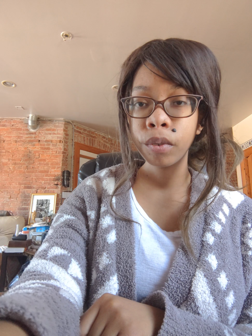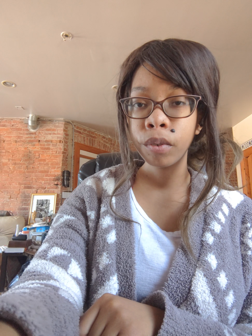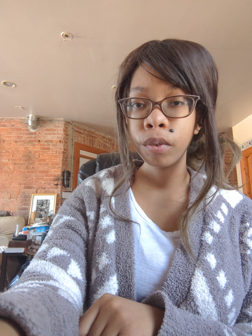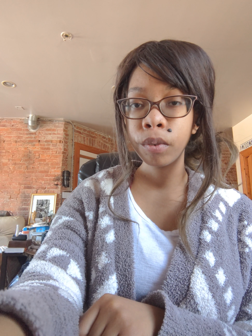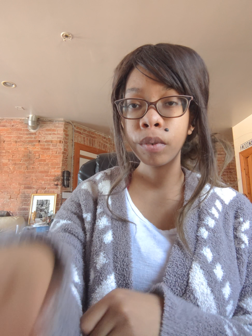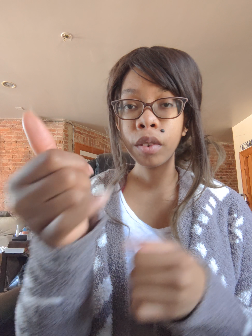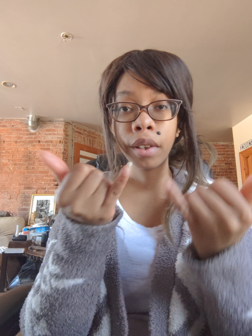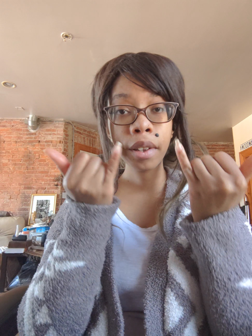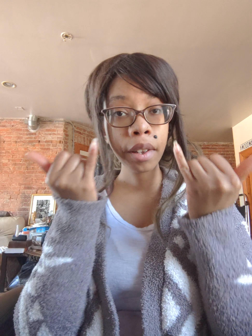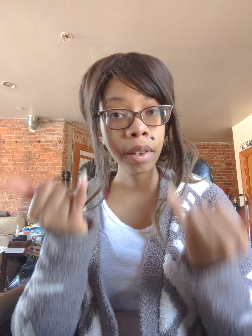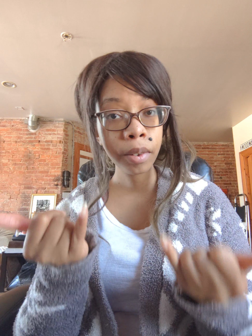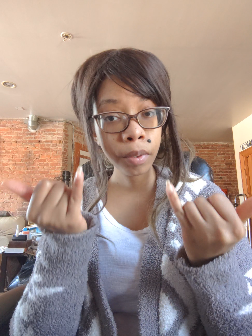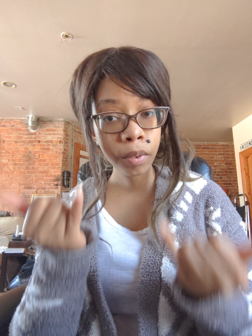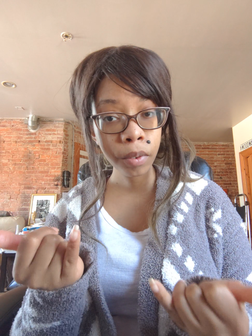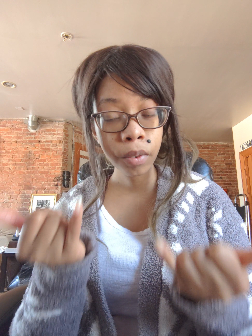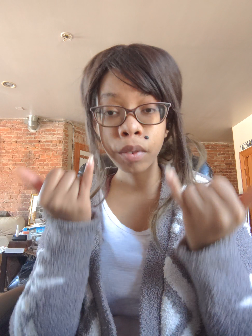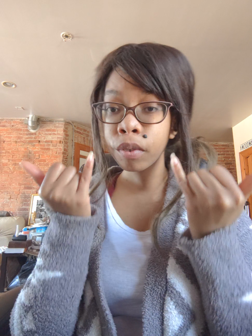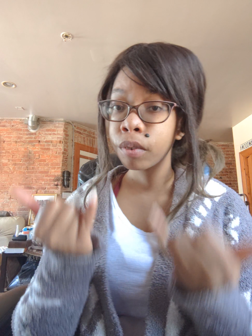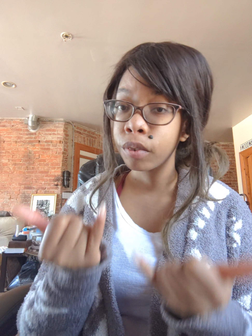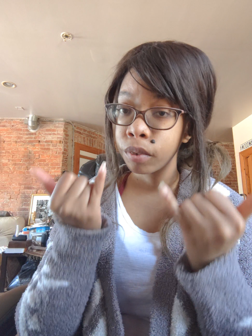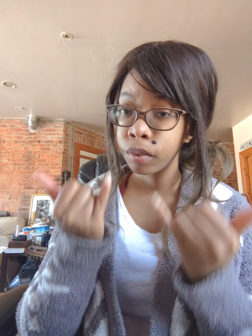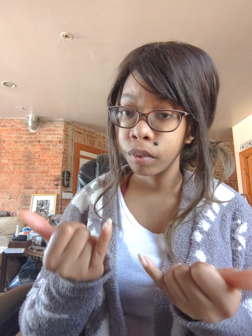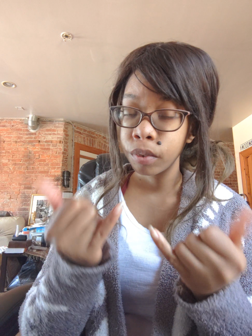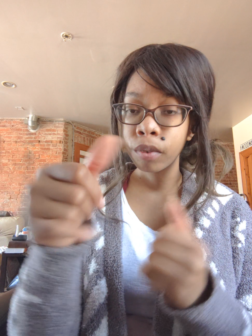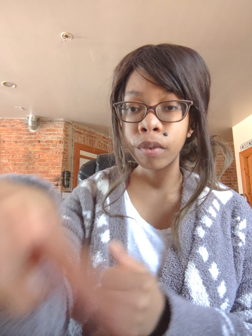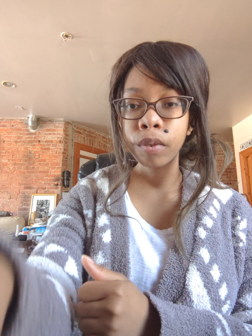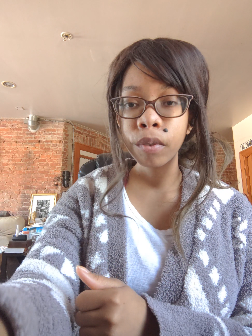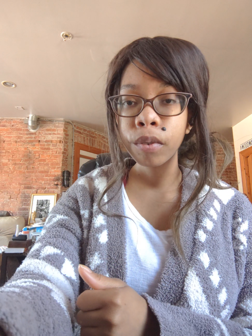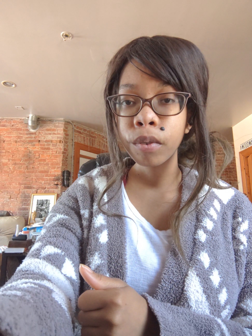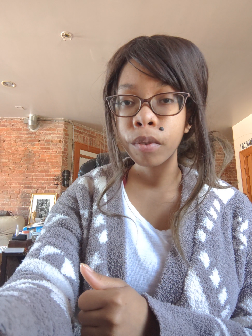now